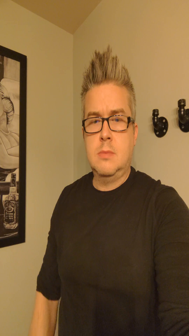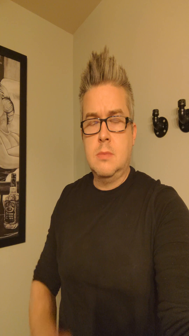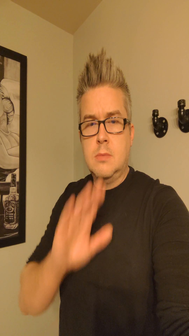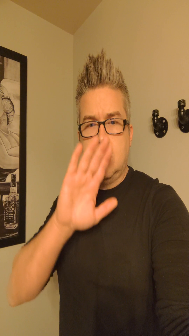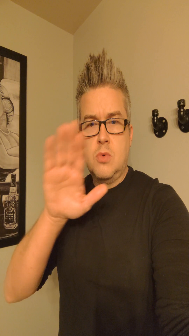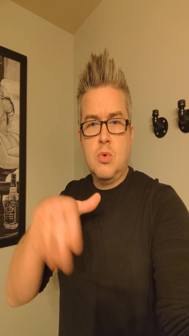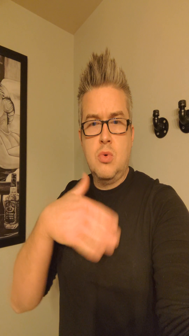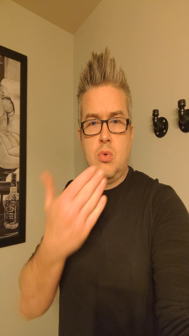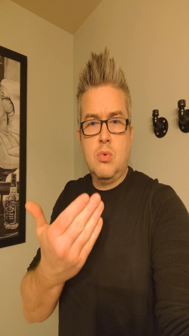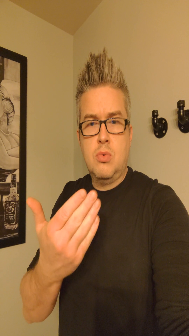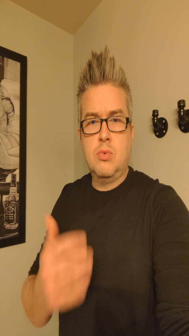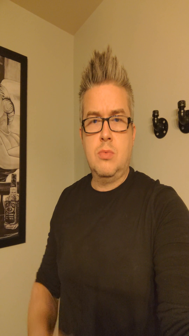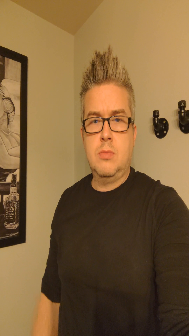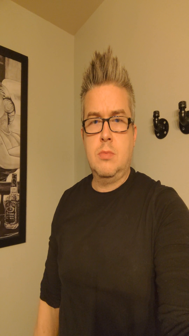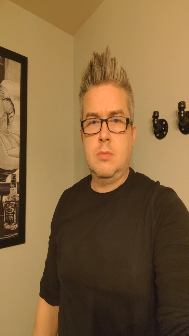all